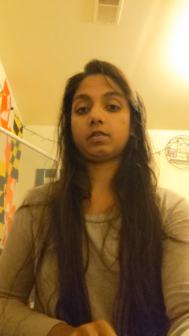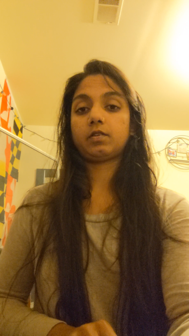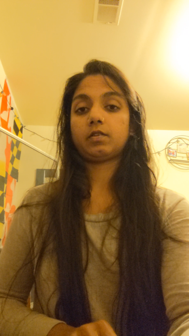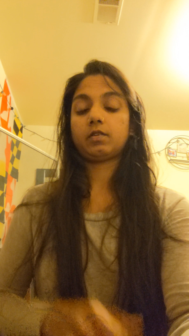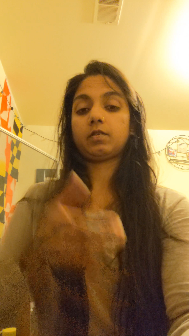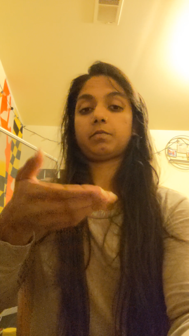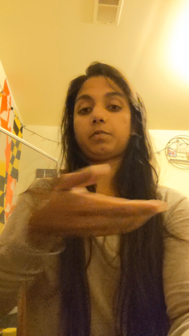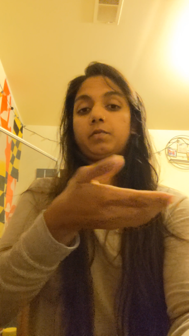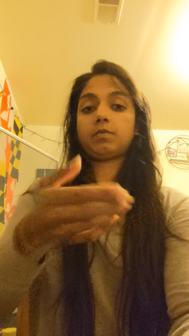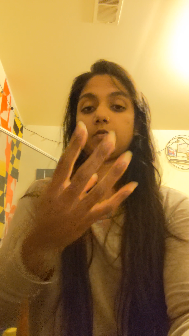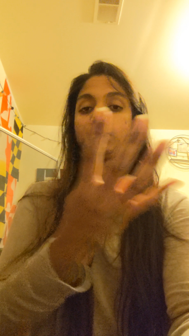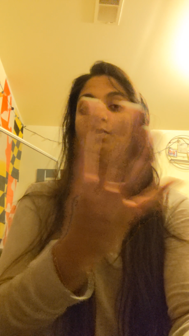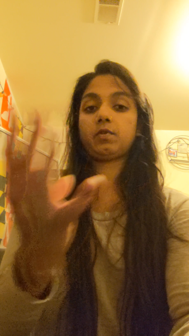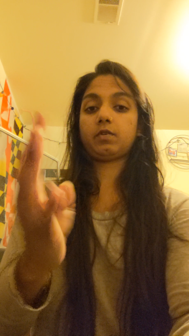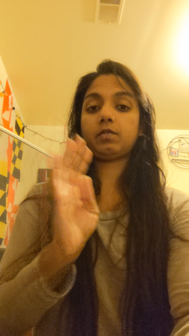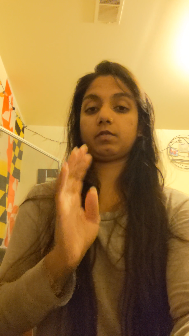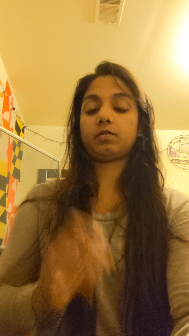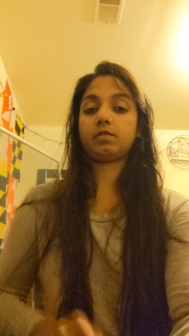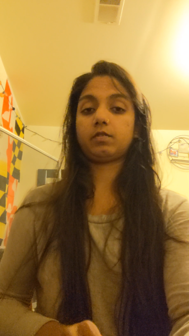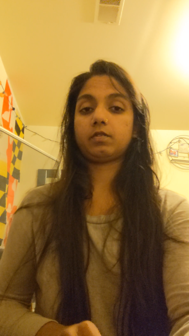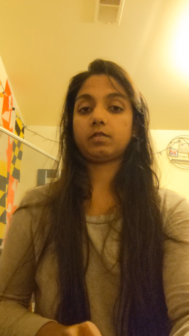crib